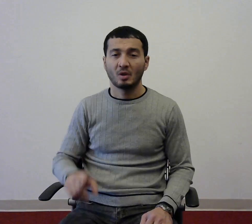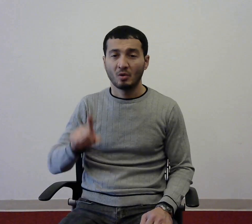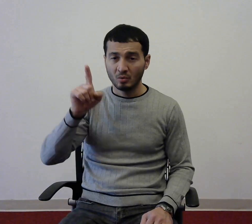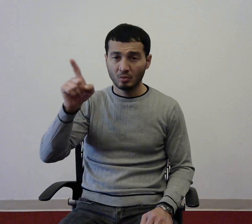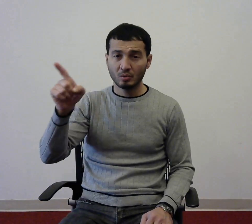O